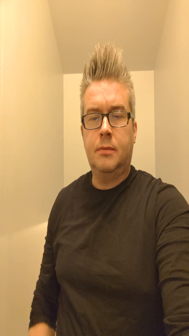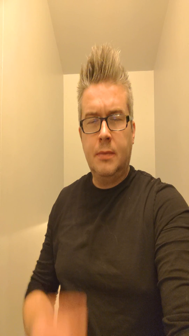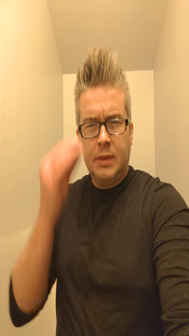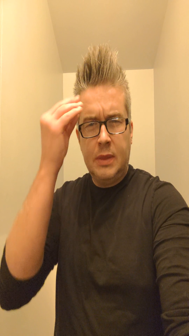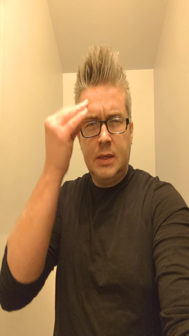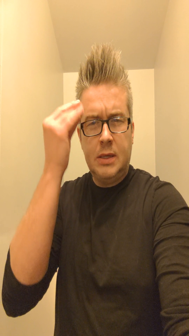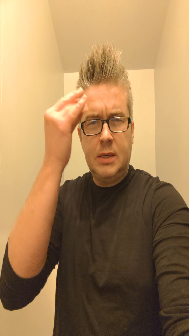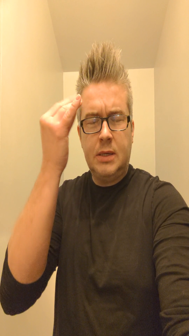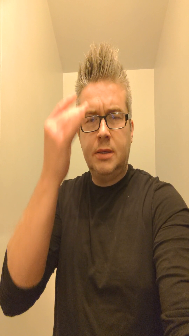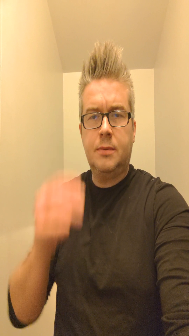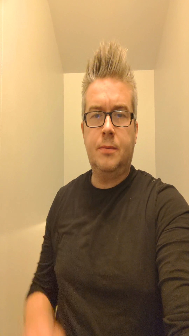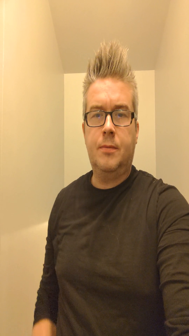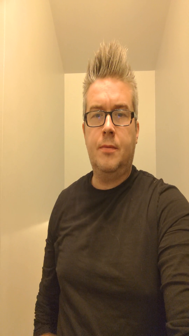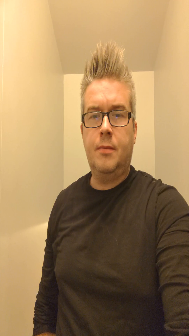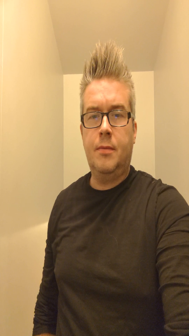think